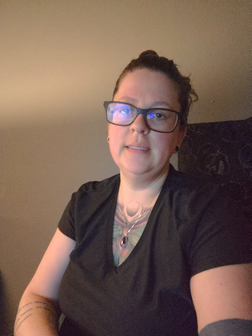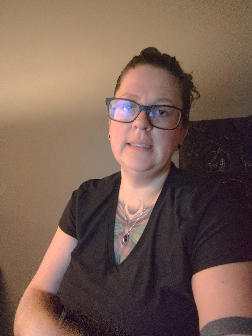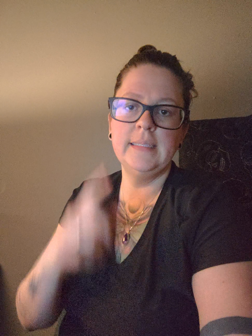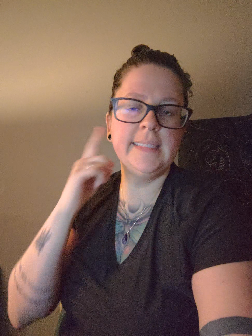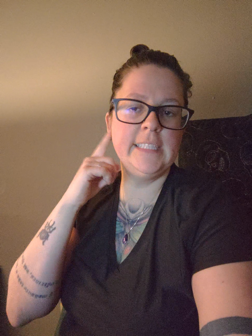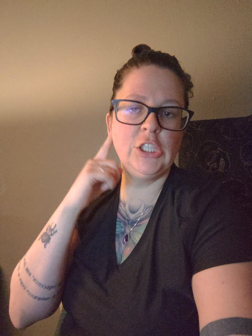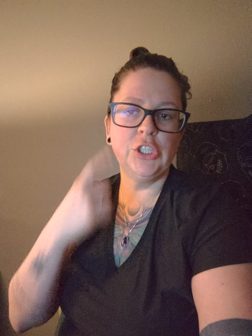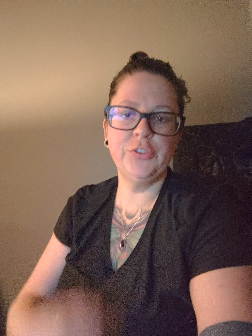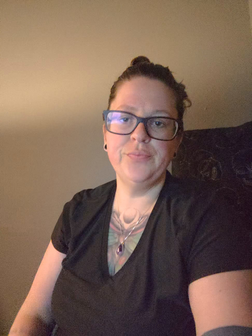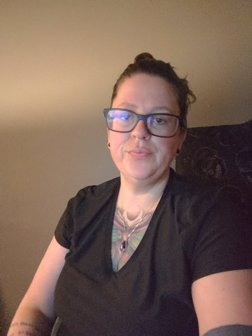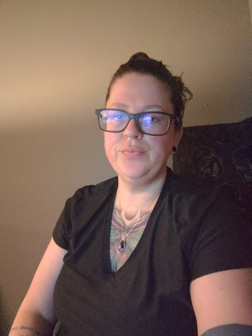hear